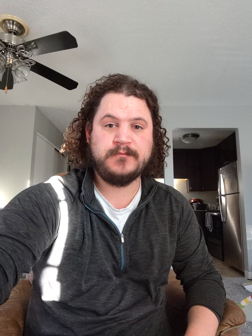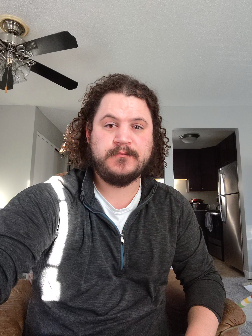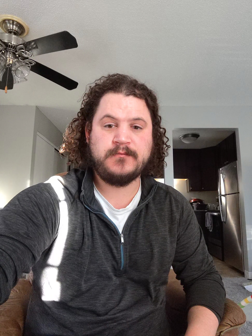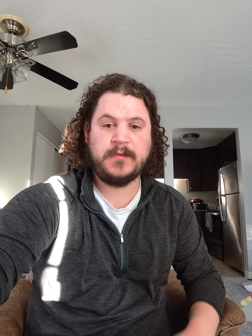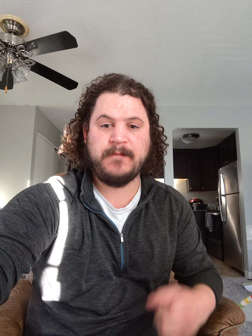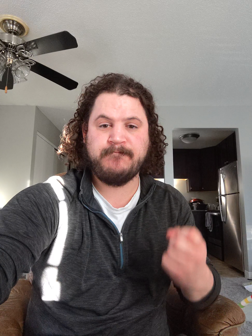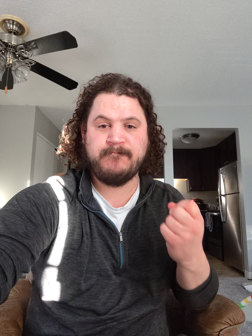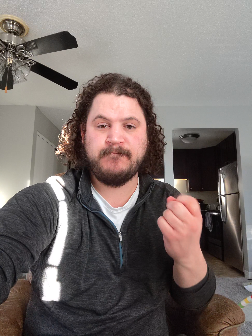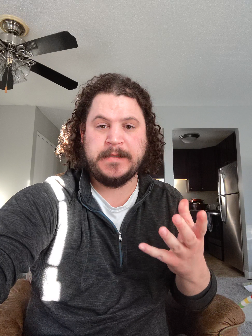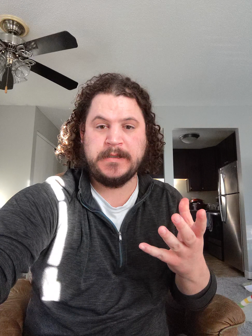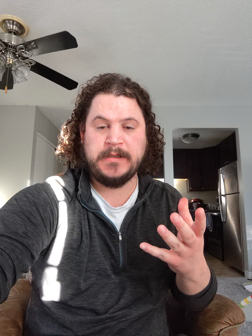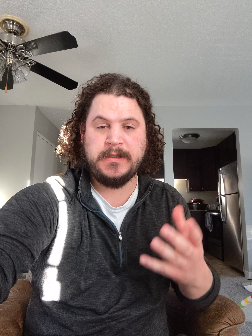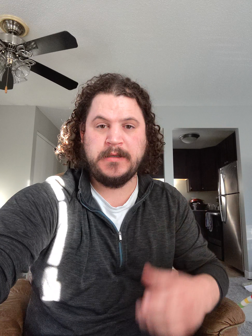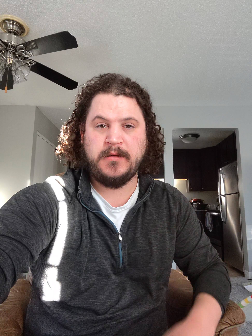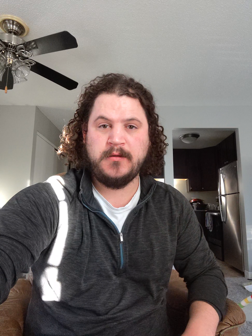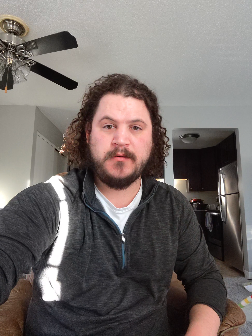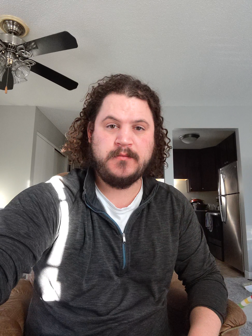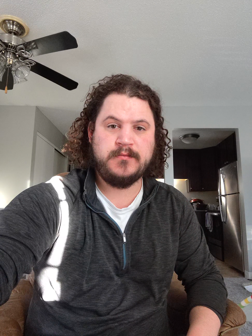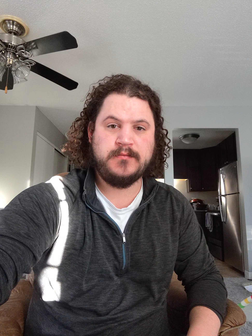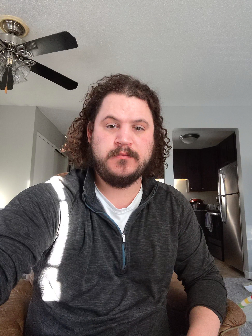many